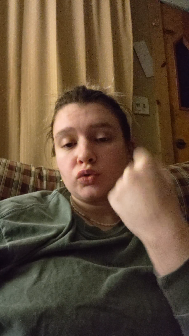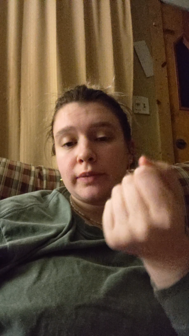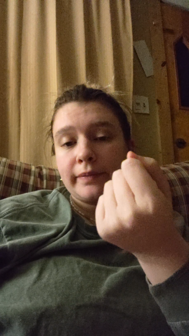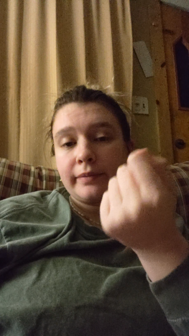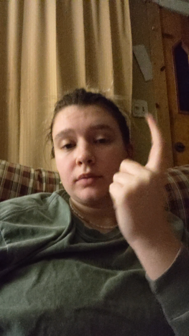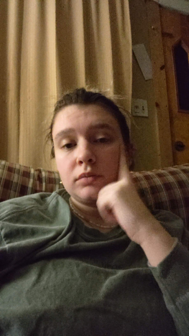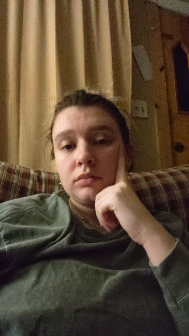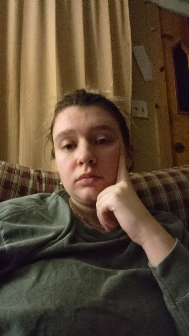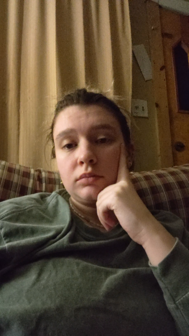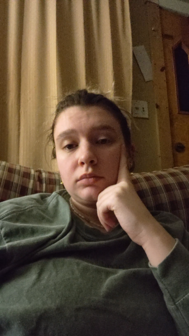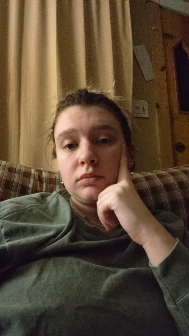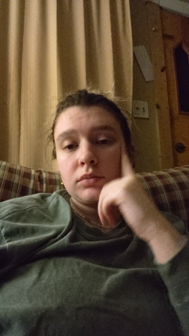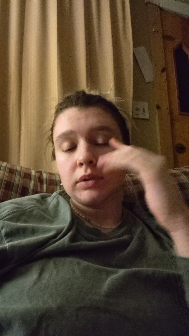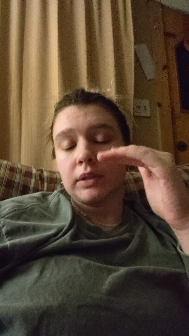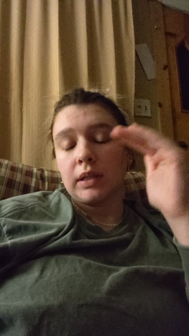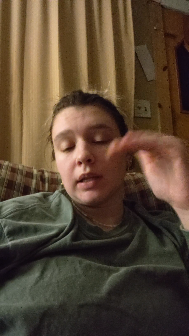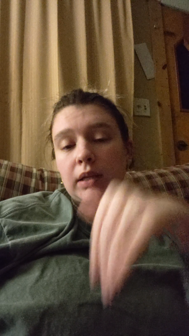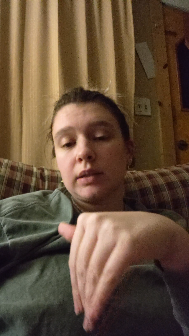night night